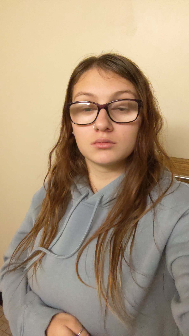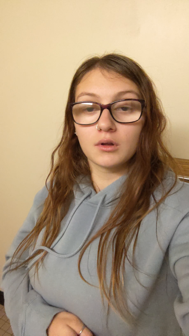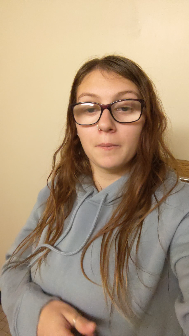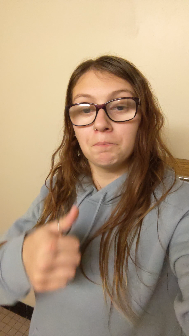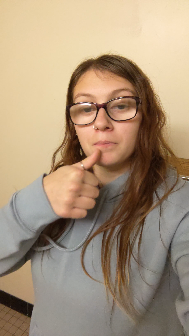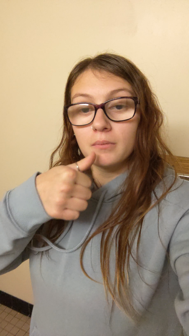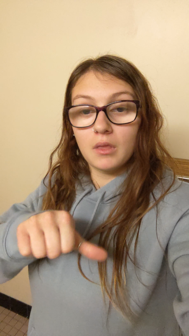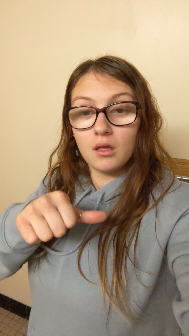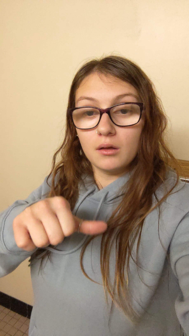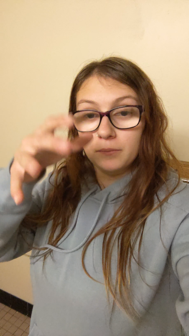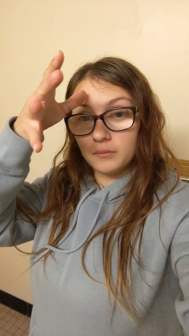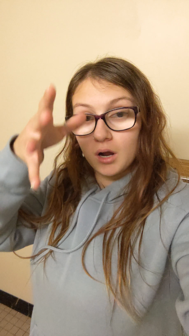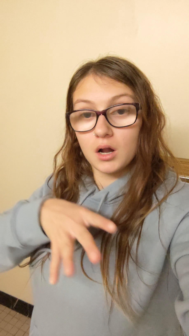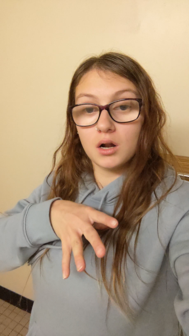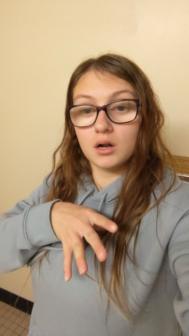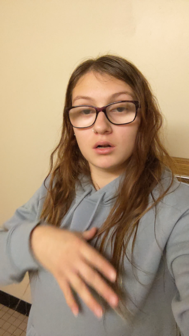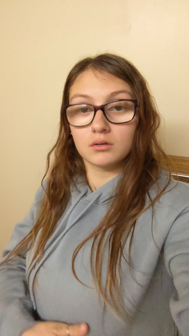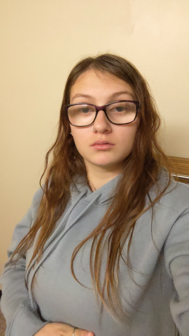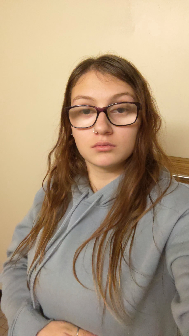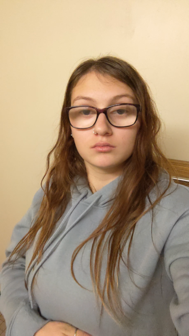mailman